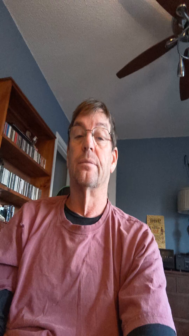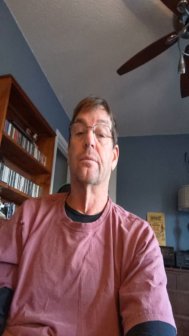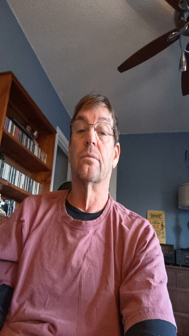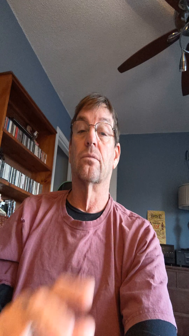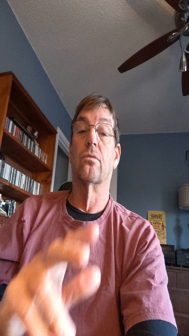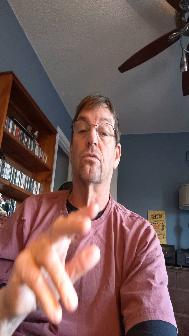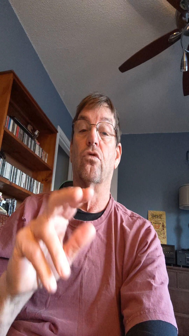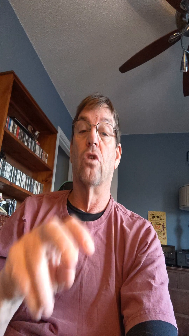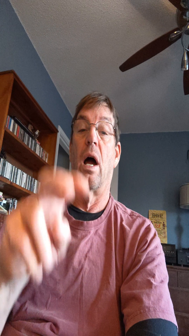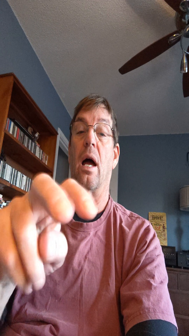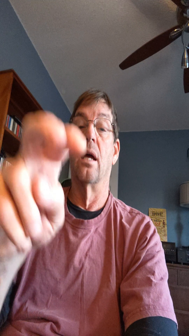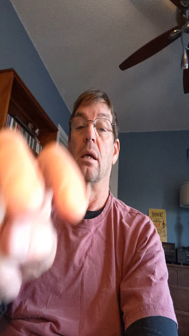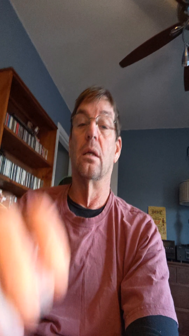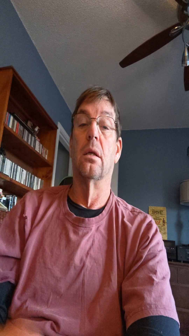ride